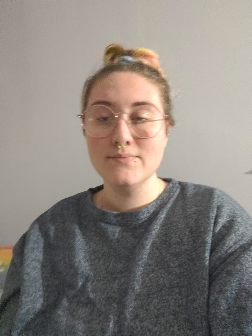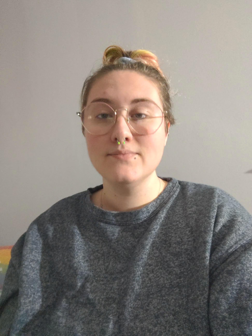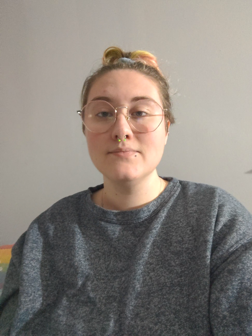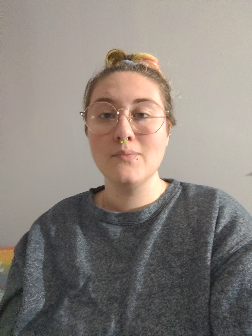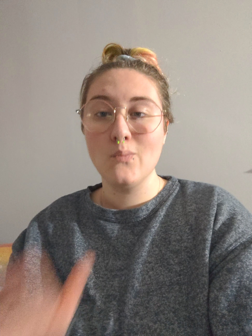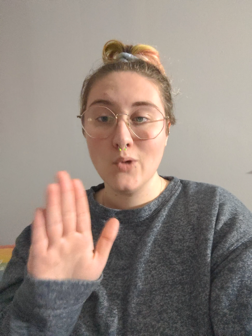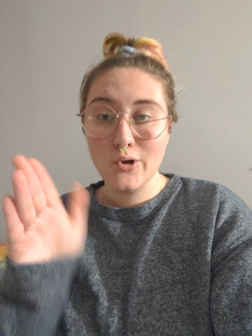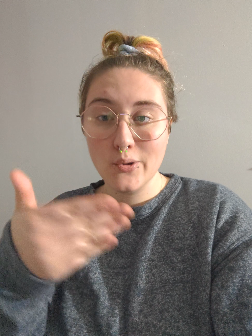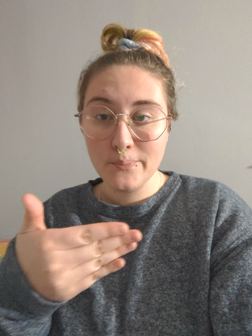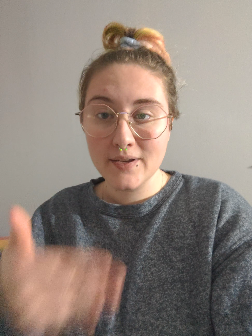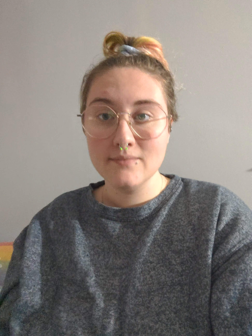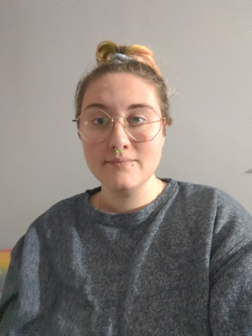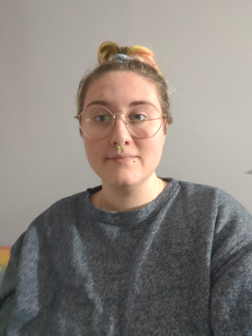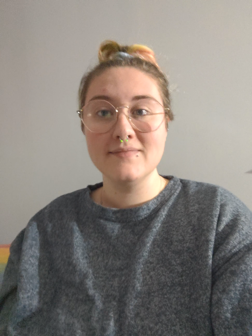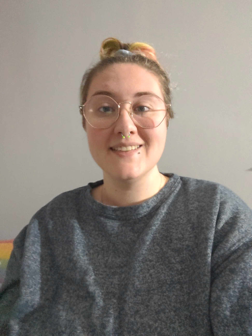room